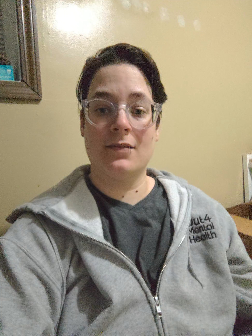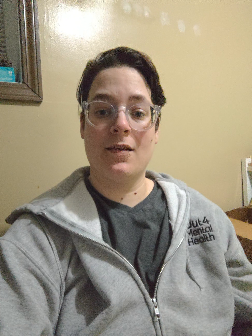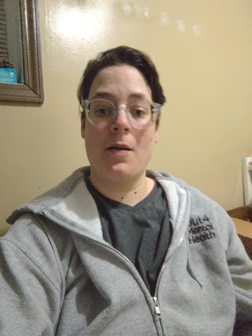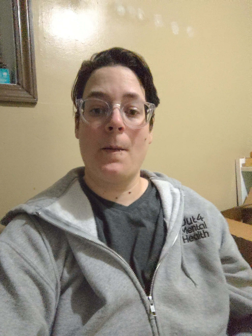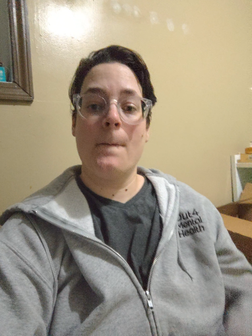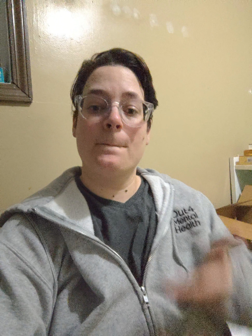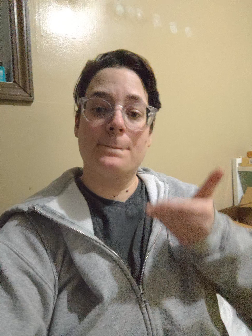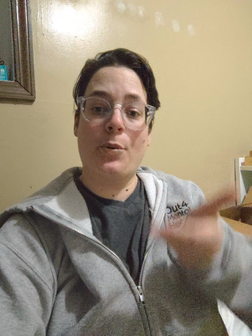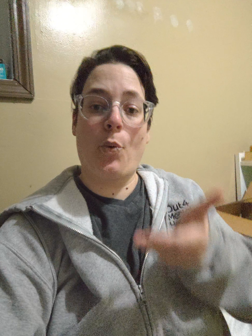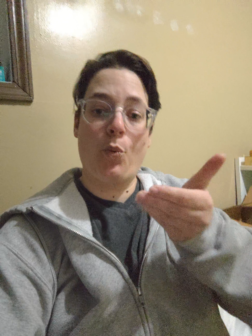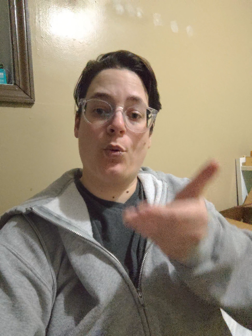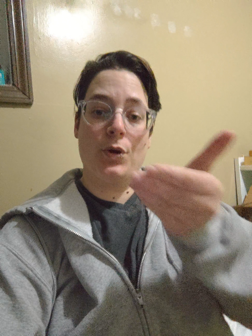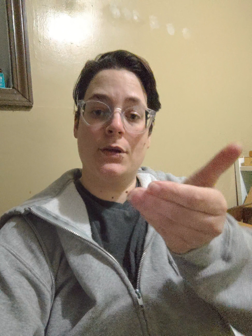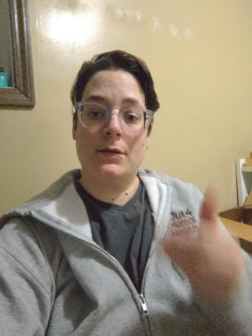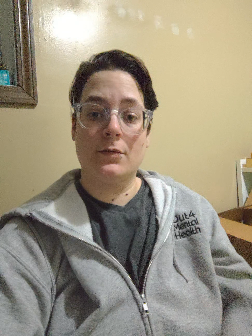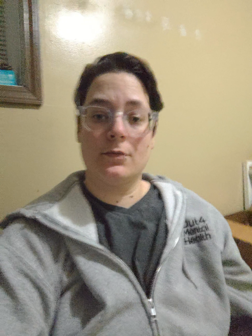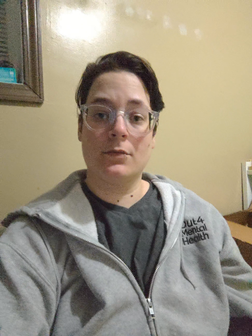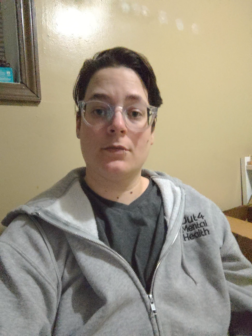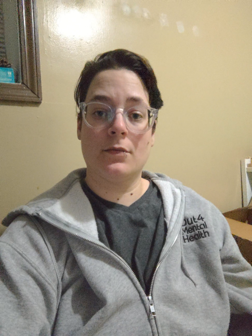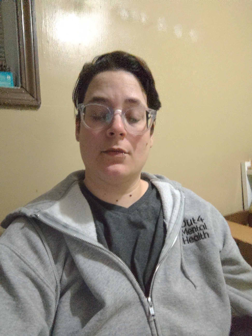boat